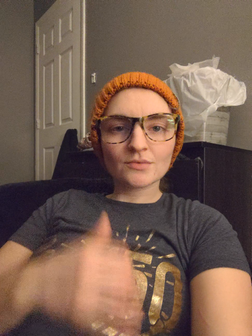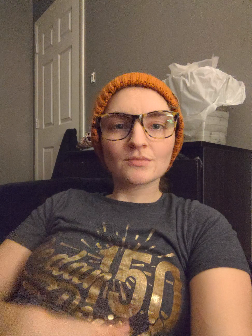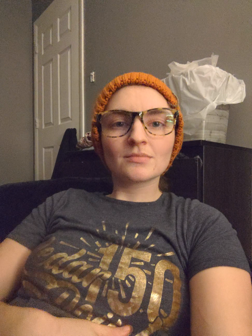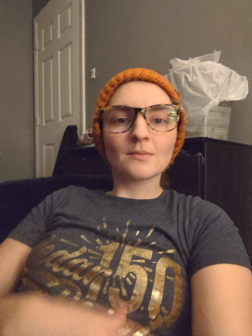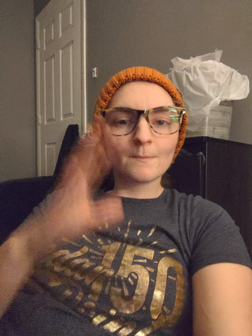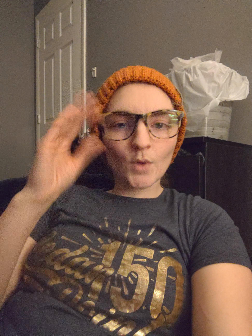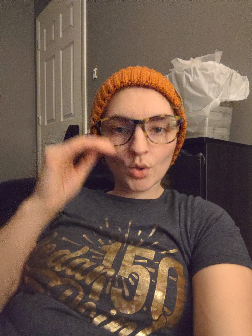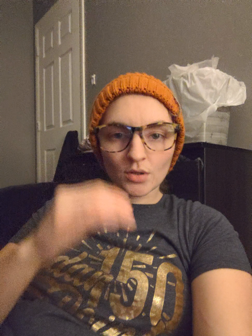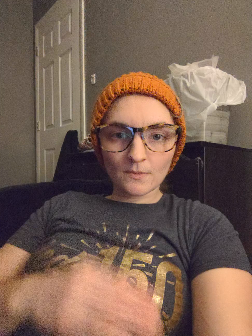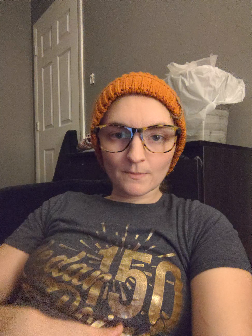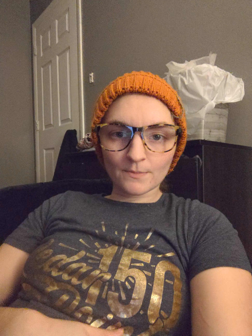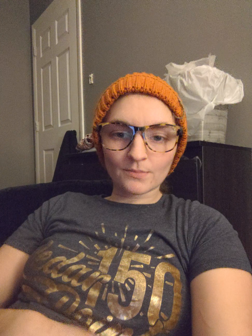boy